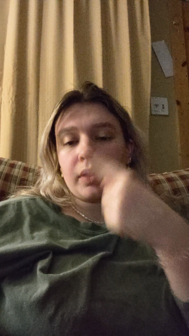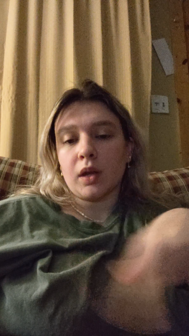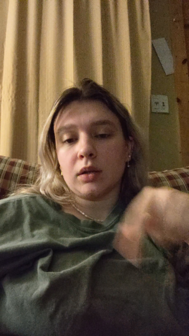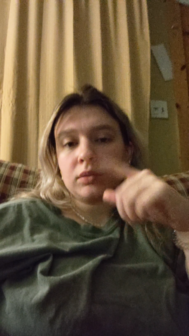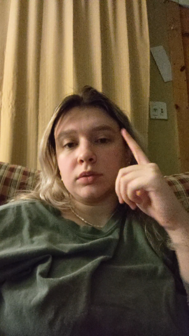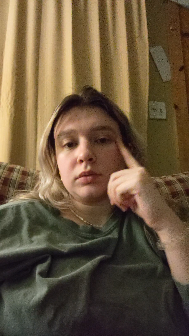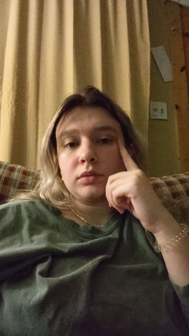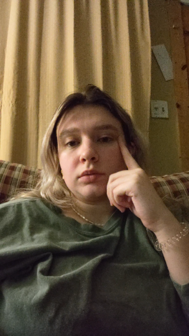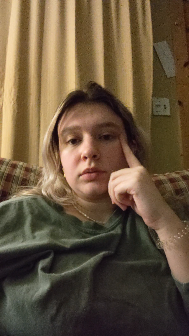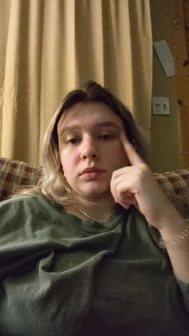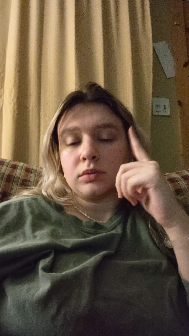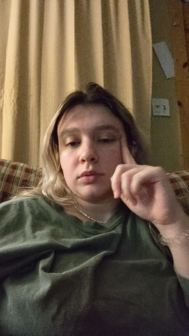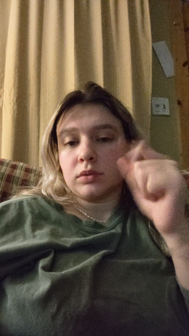dime